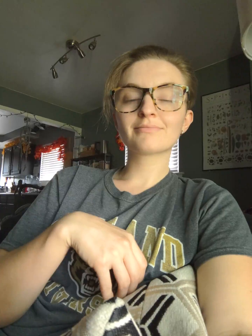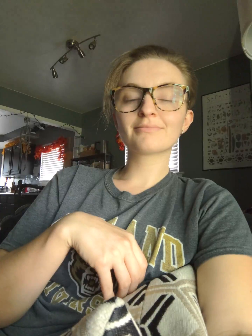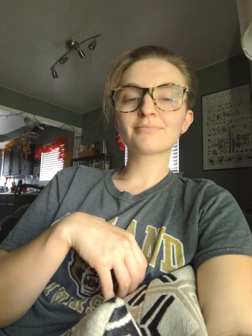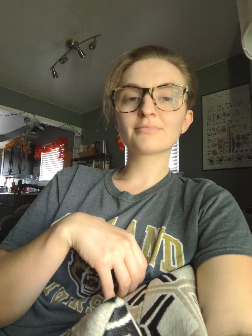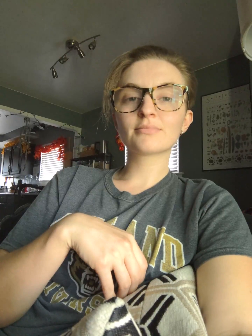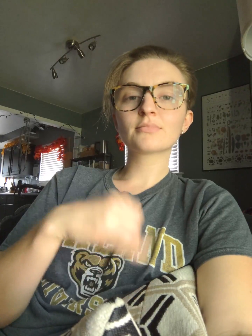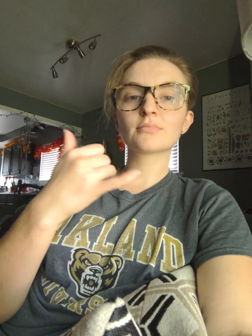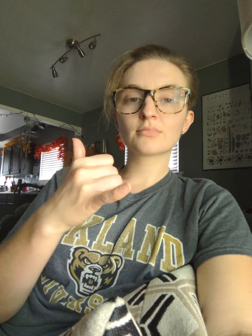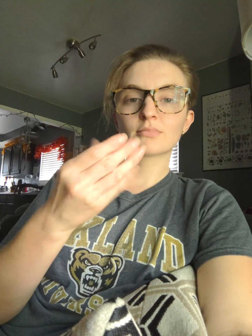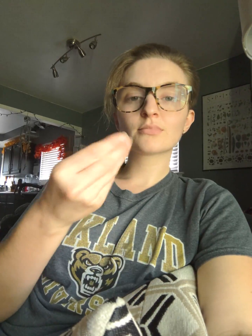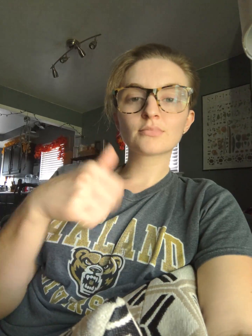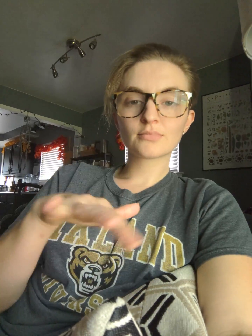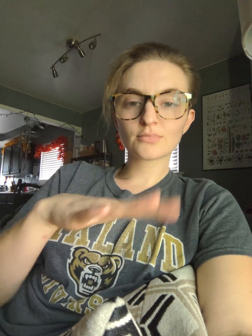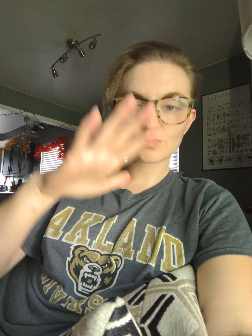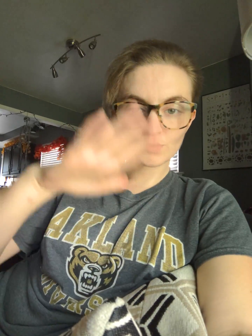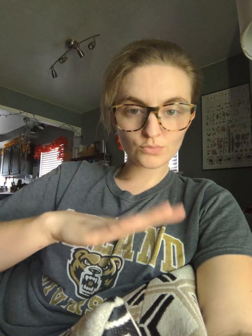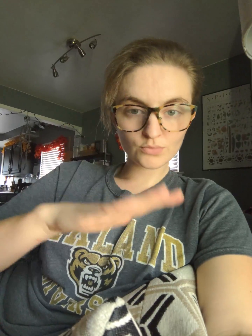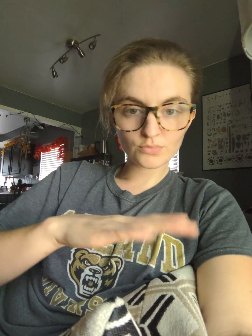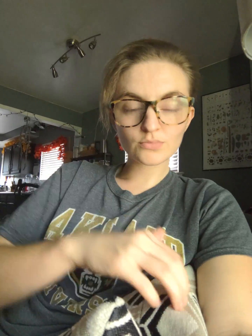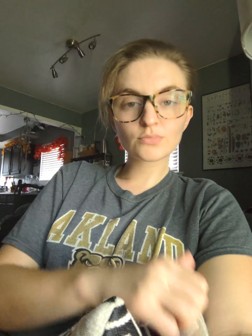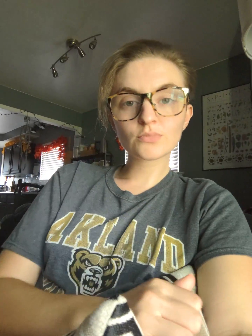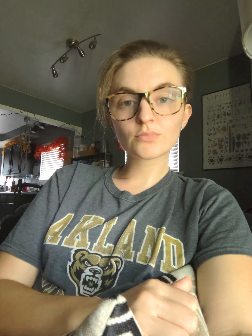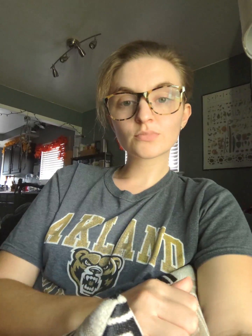playground